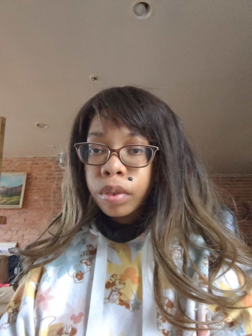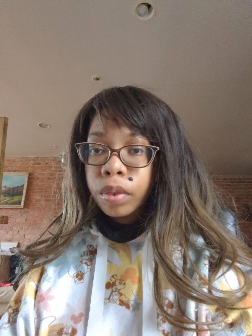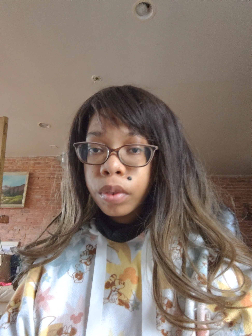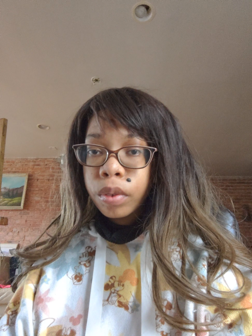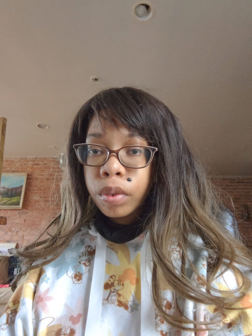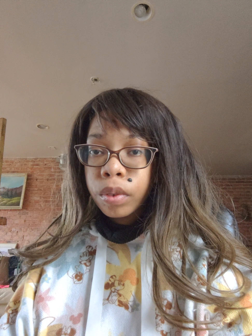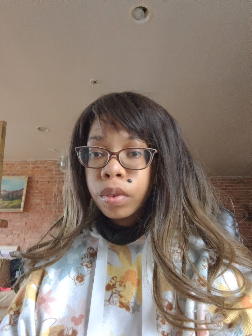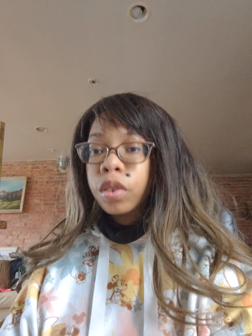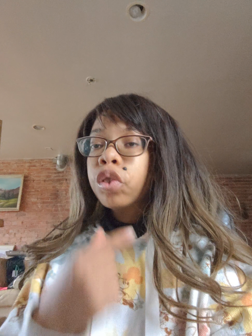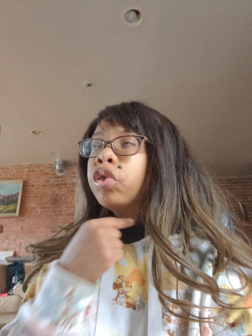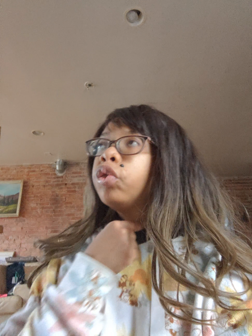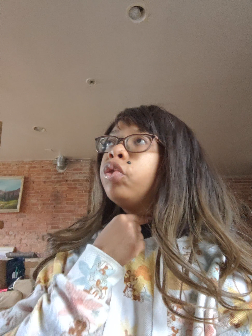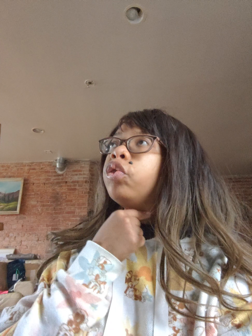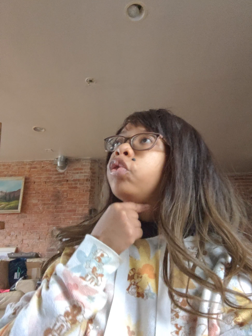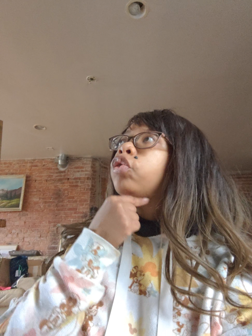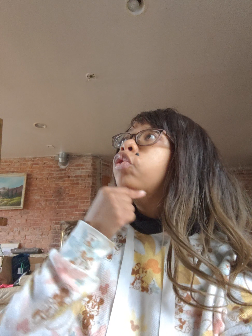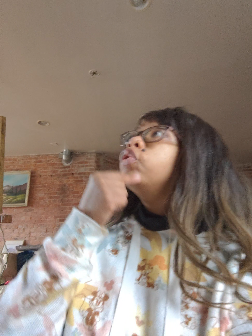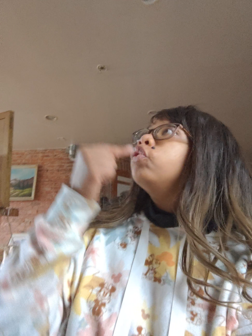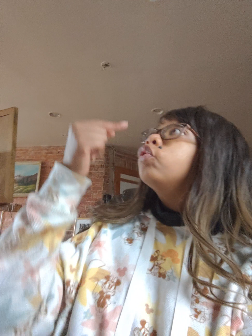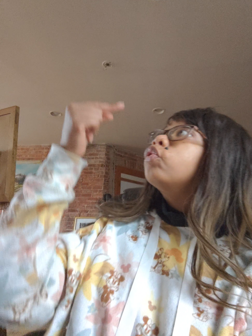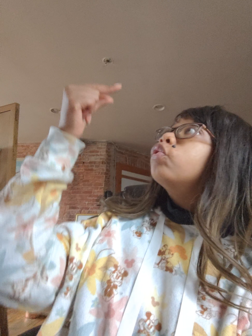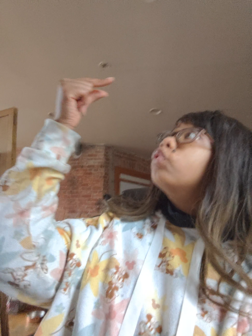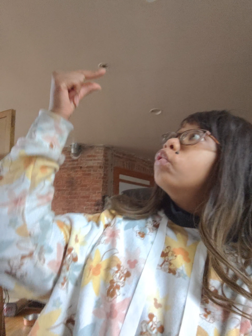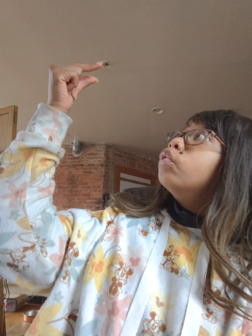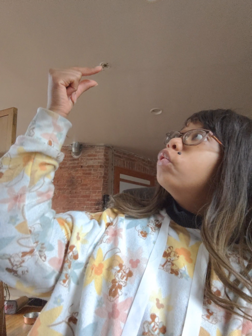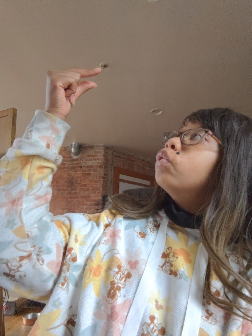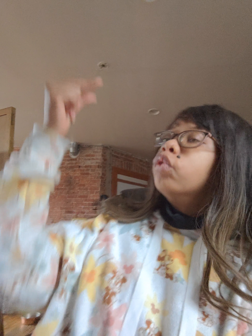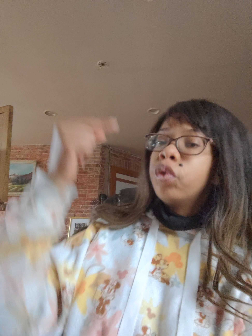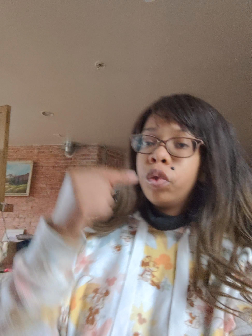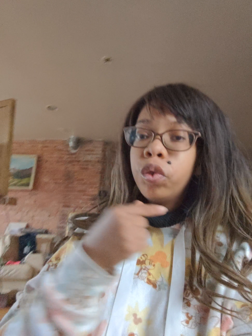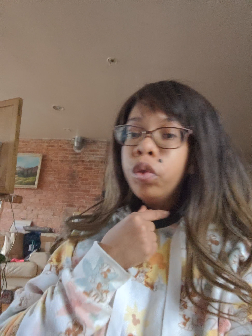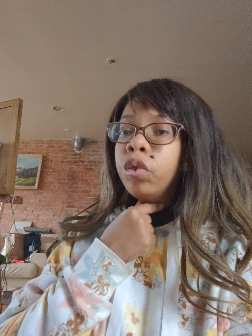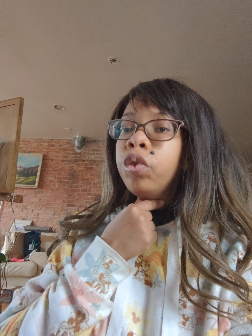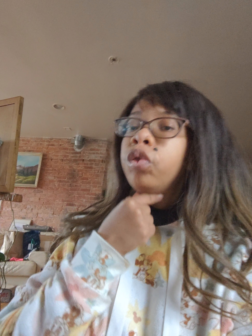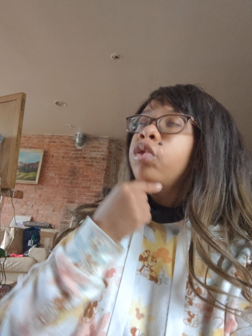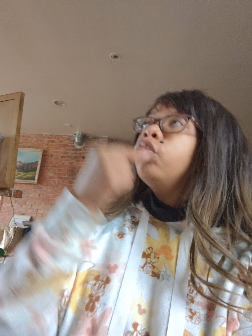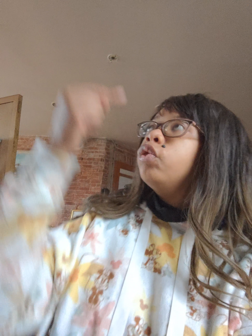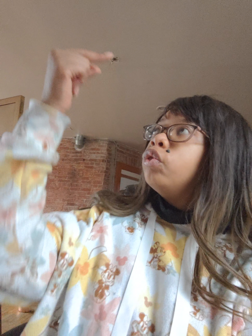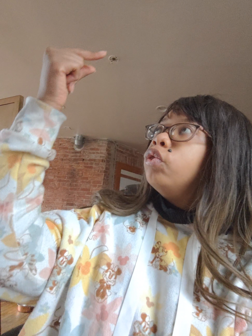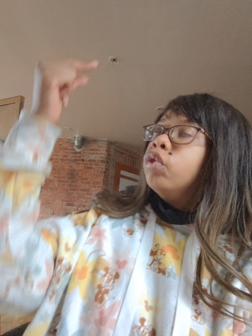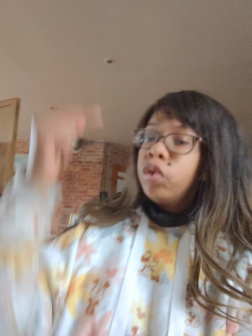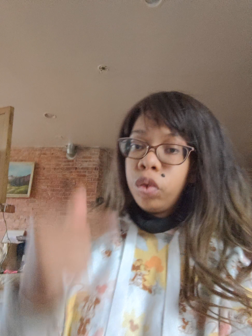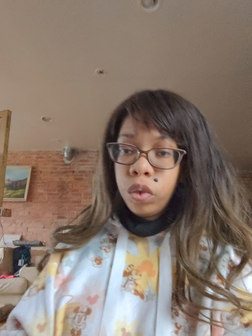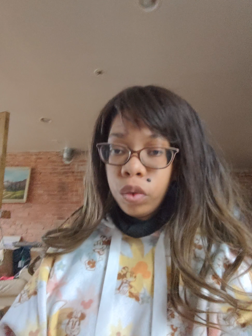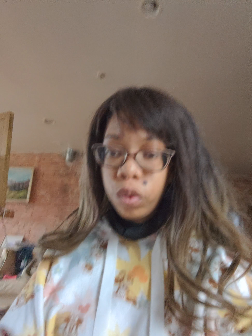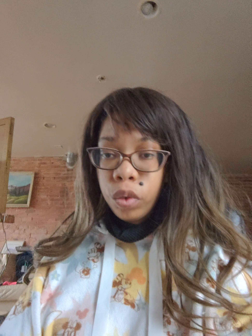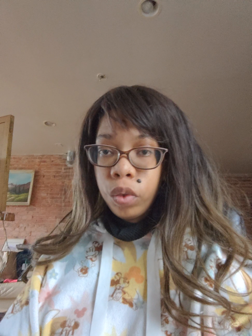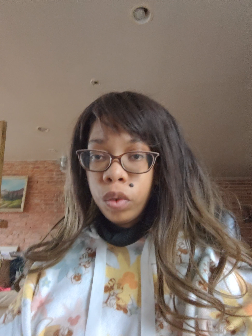giraffe